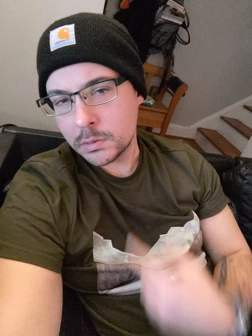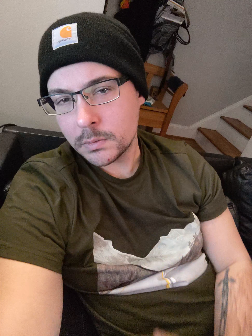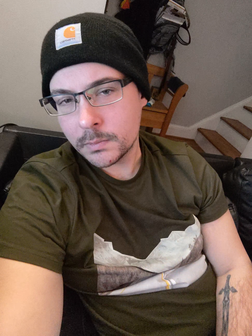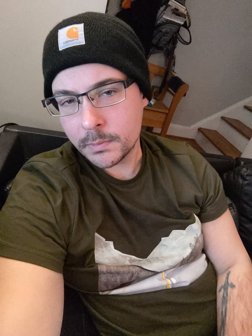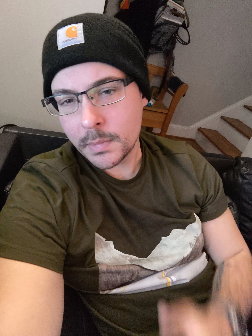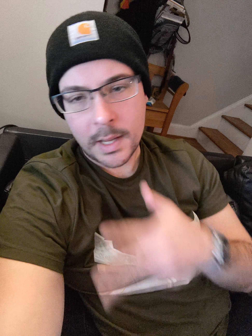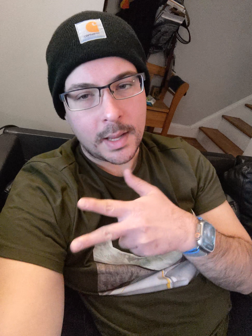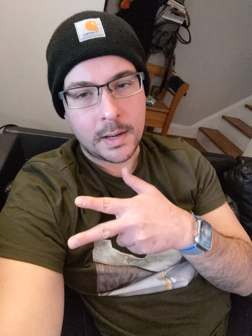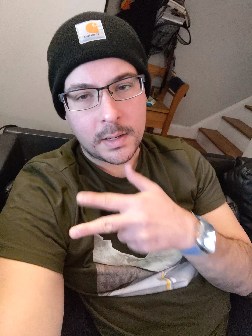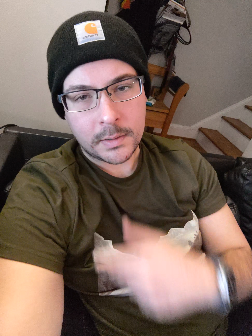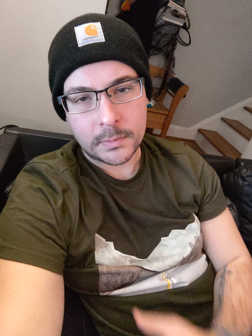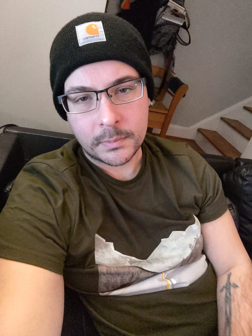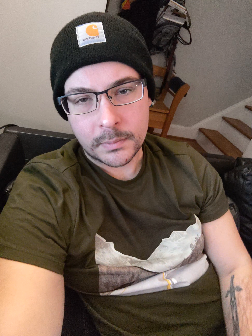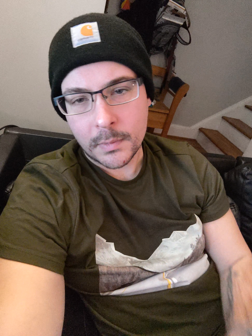hen